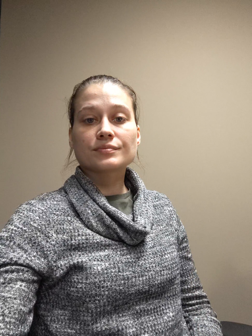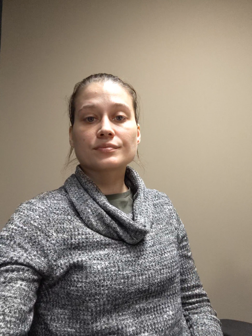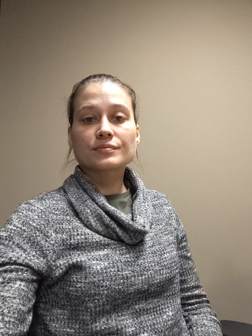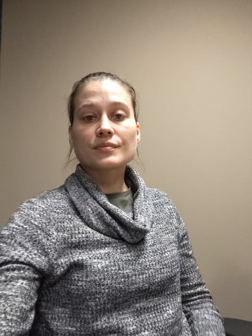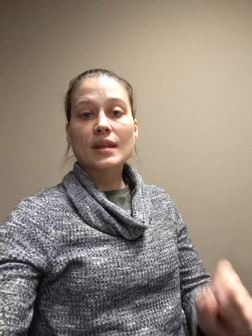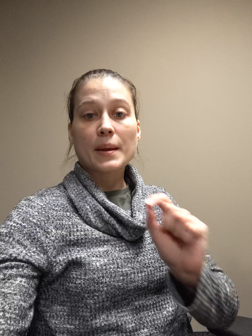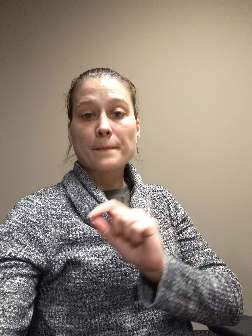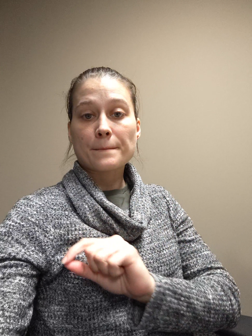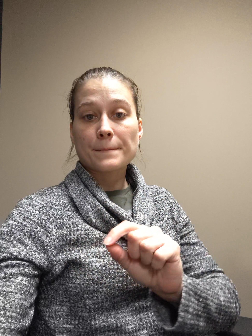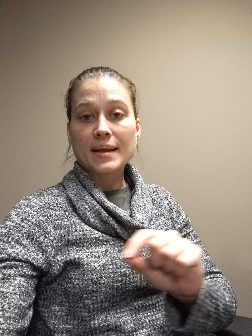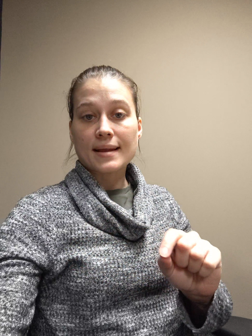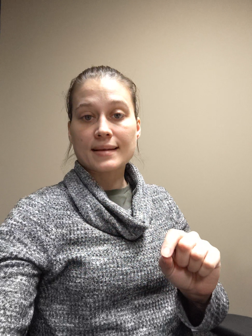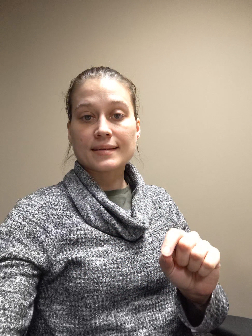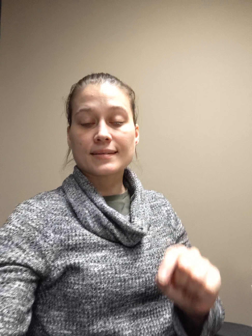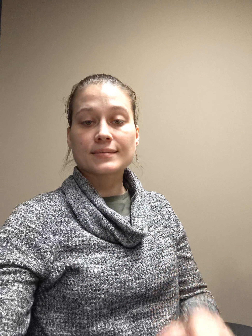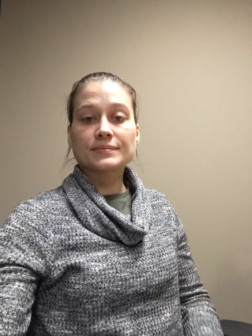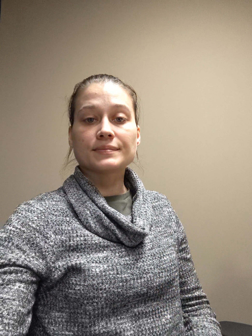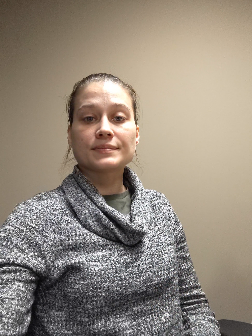pen